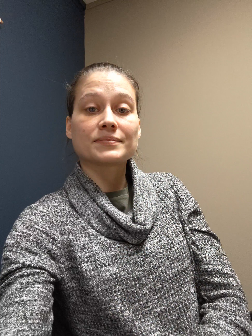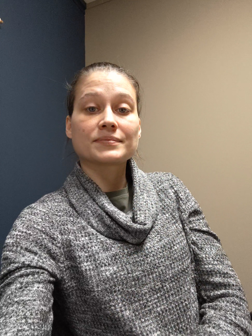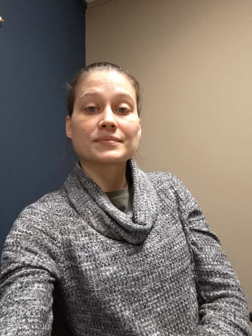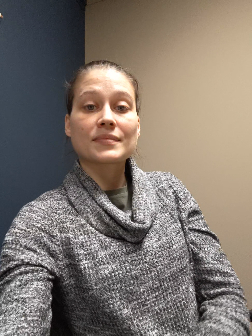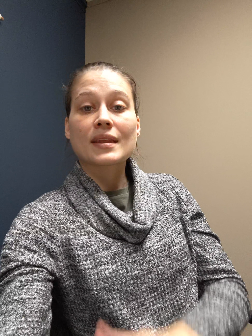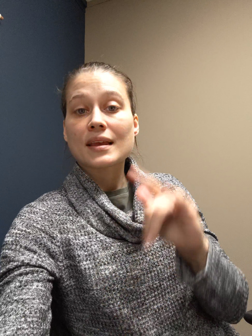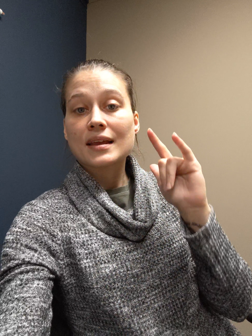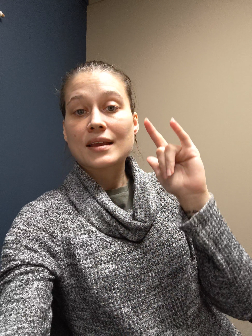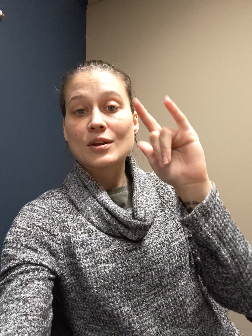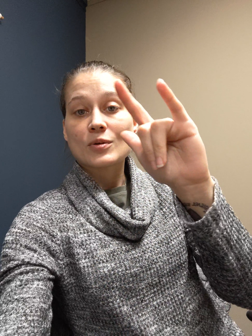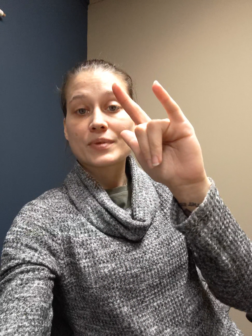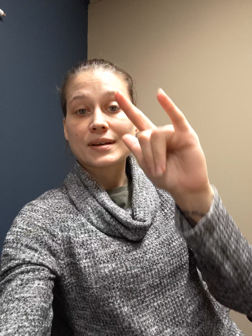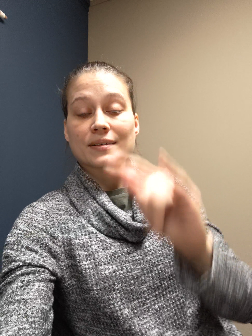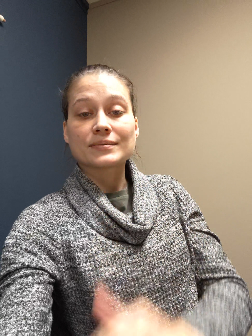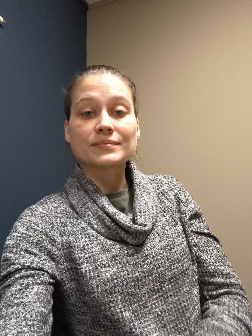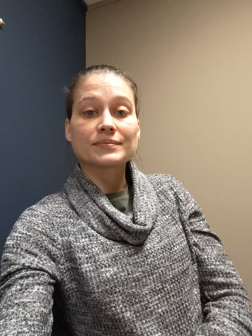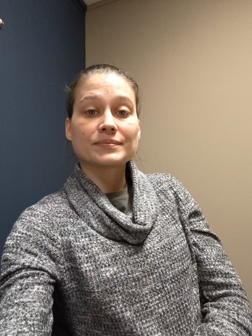airplane